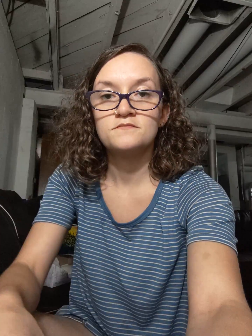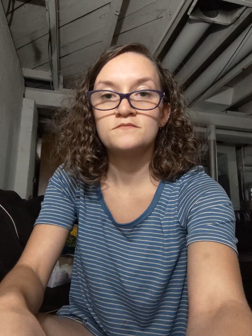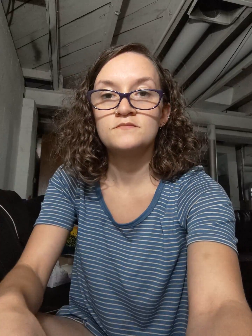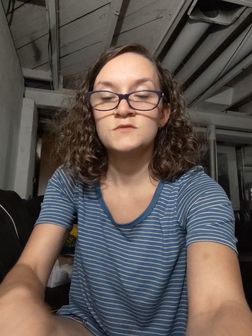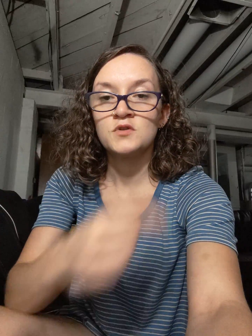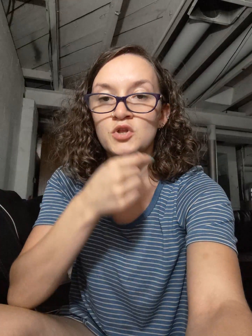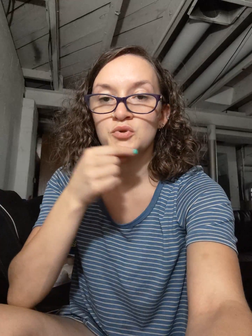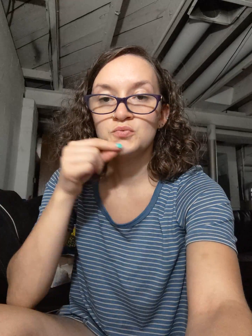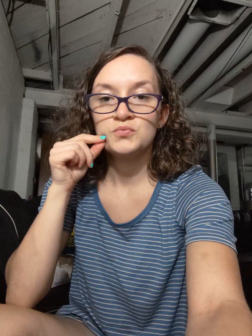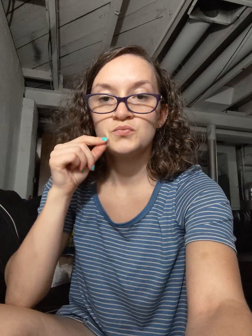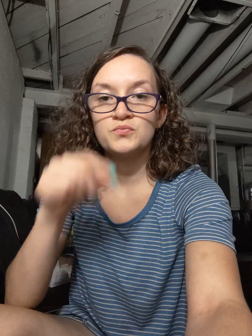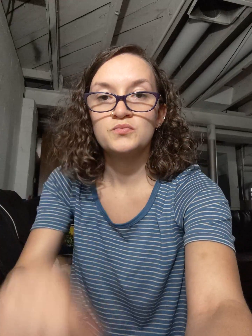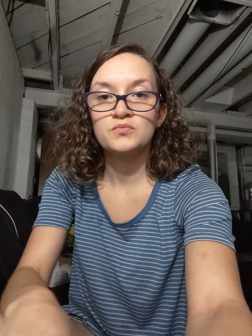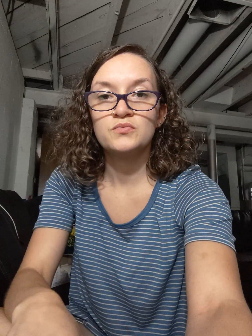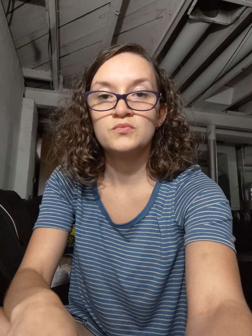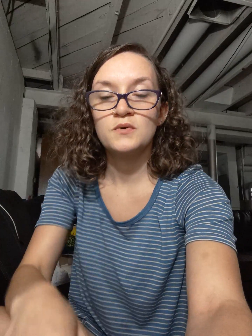glue